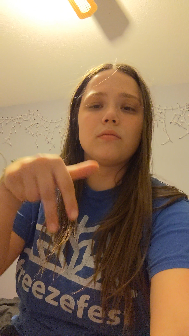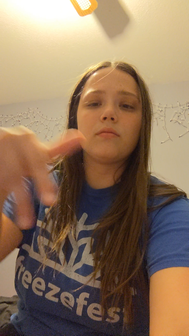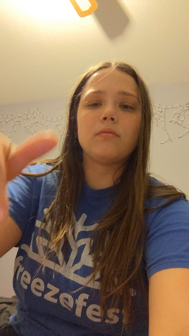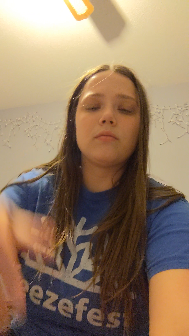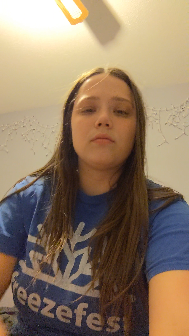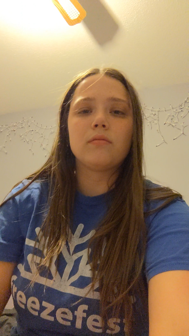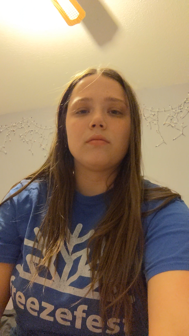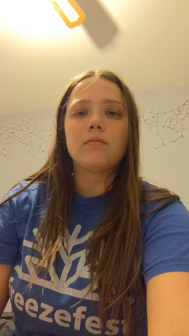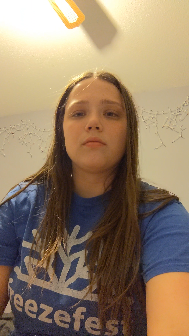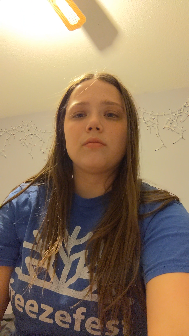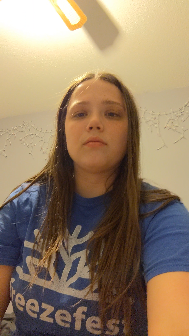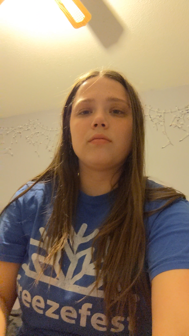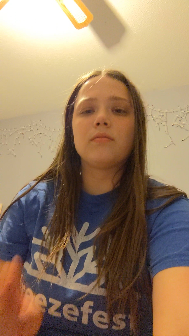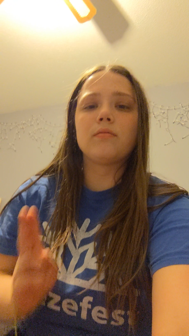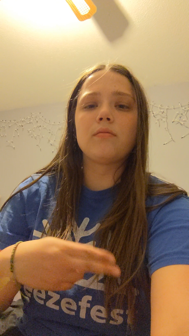belt